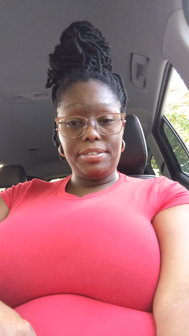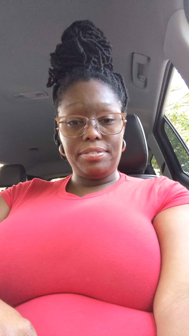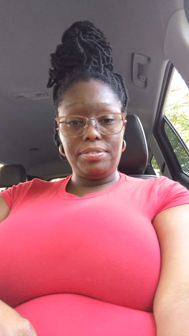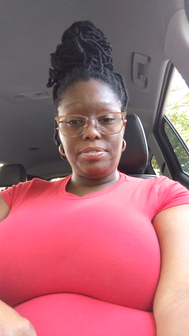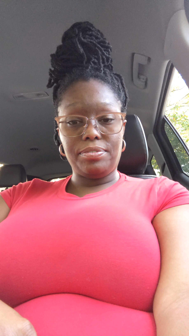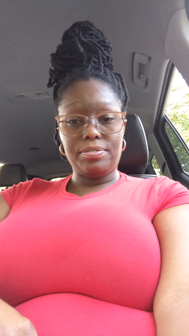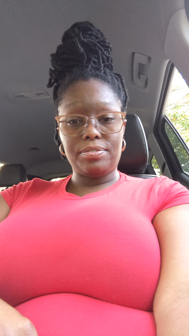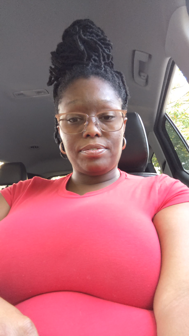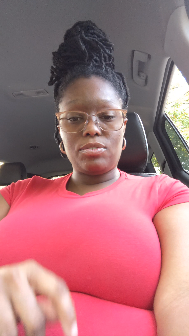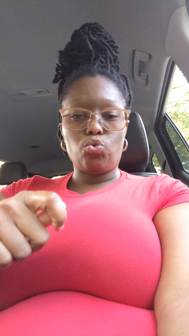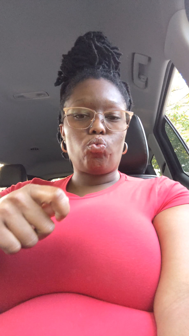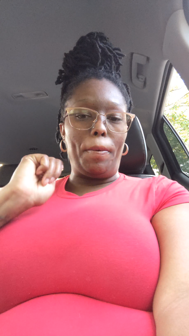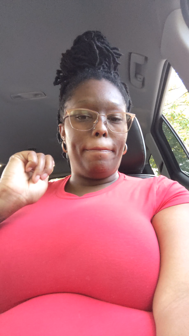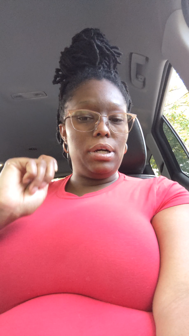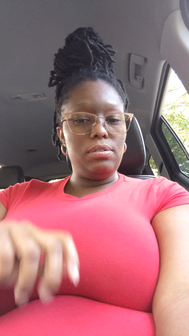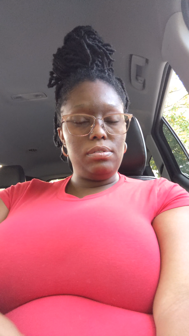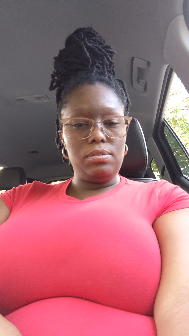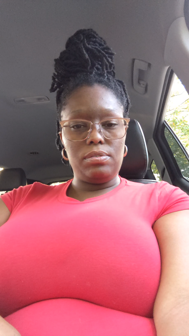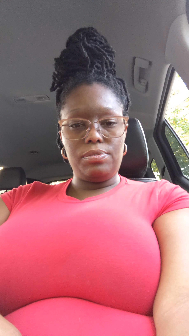rip